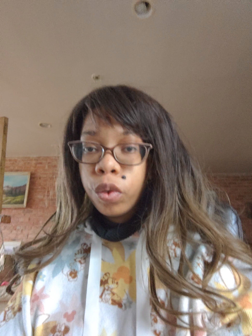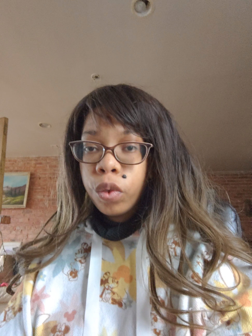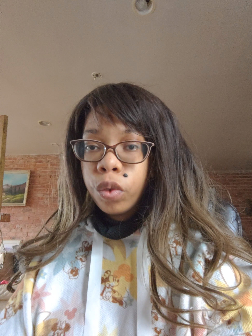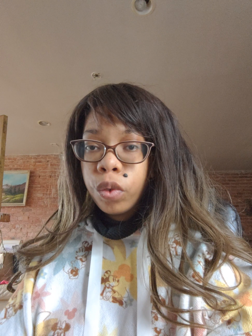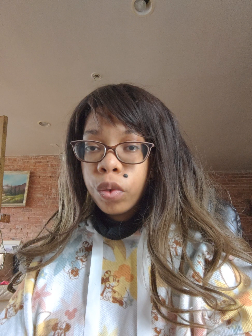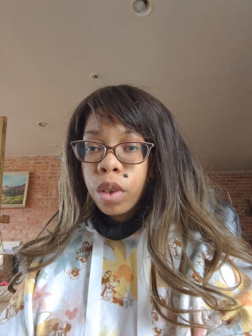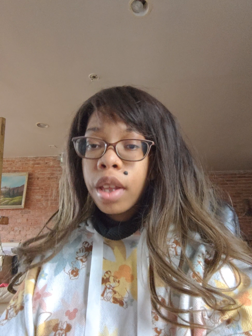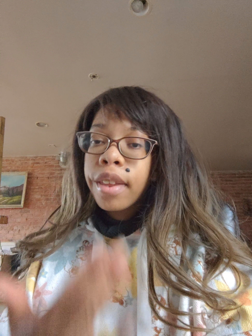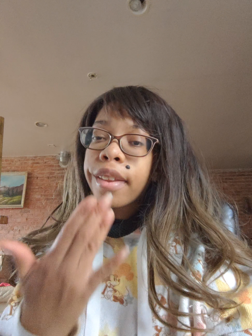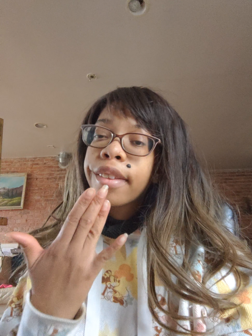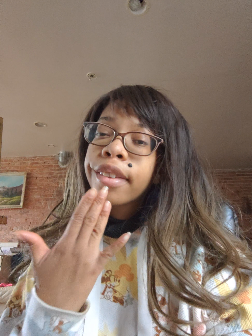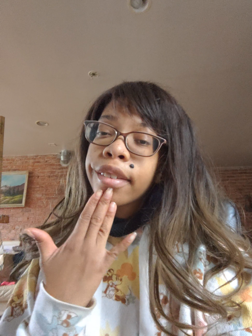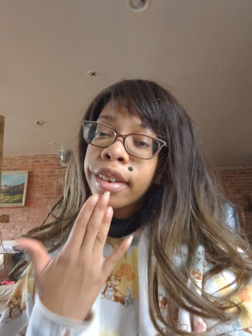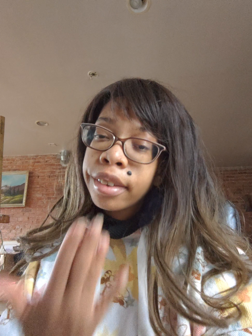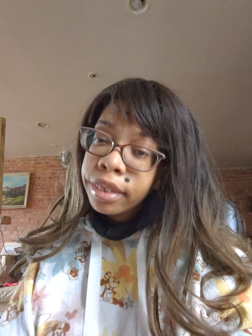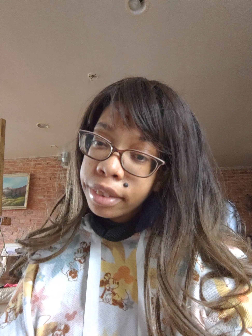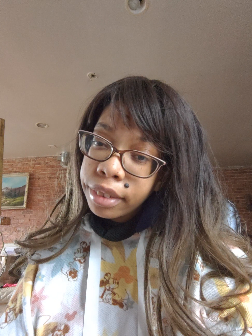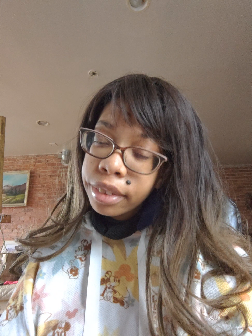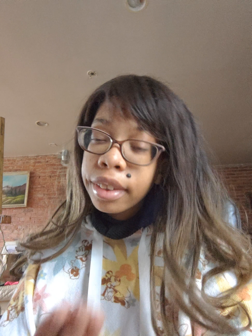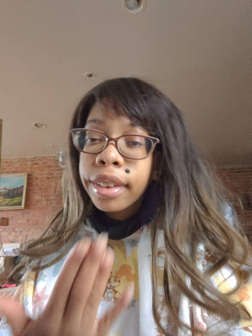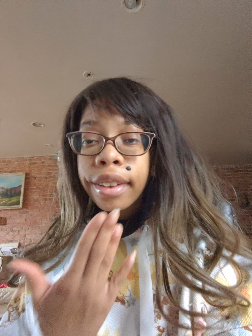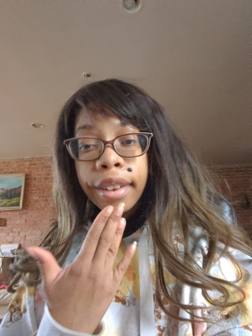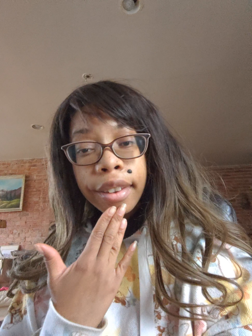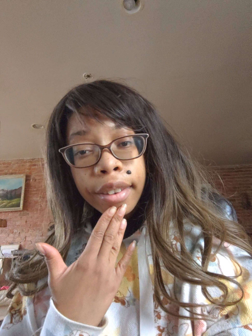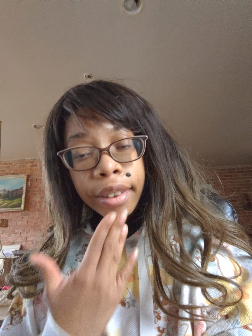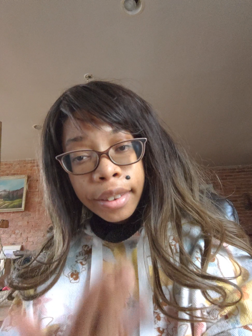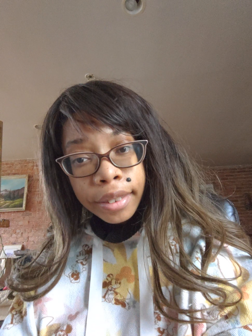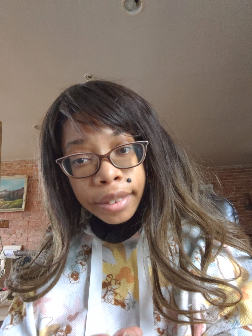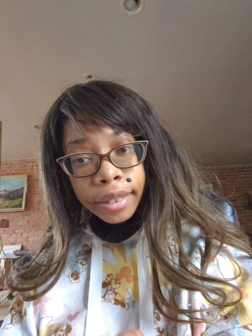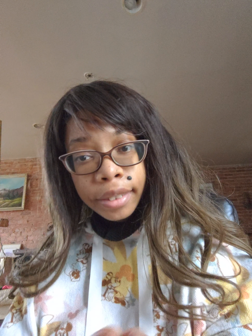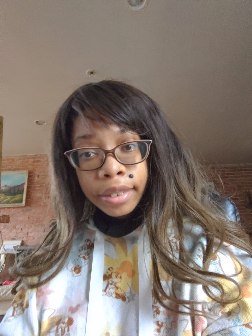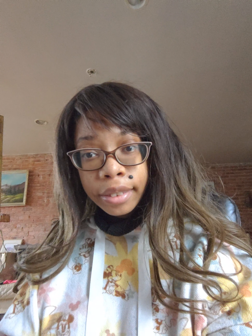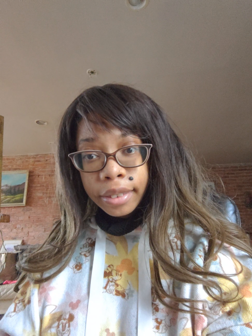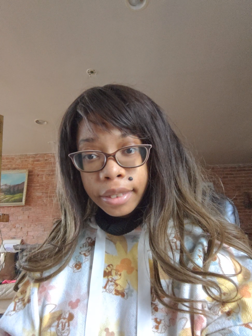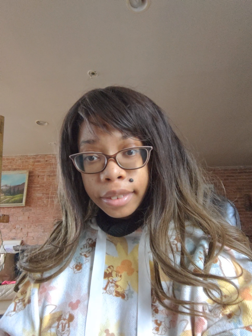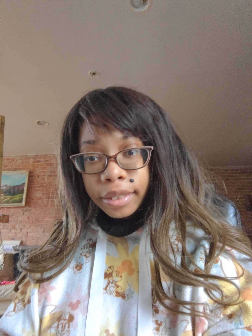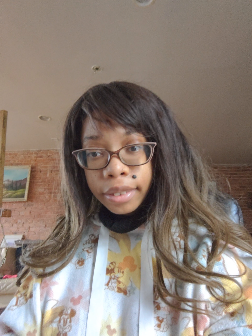thank you